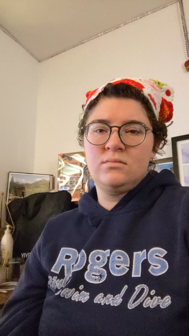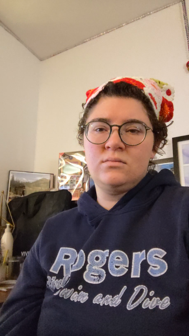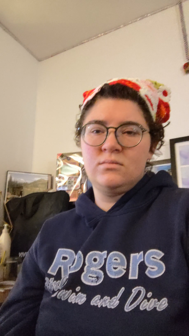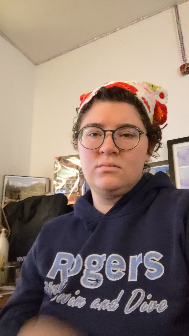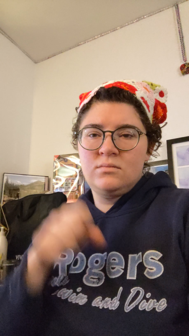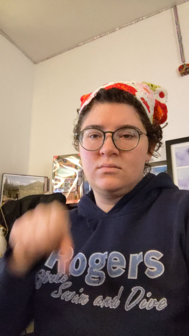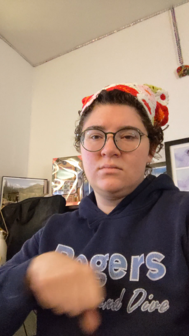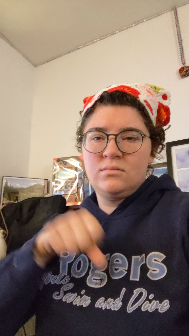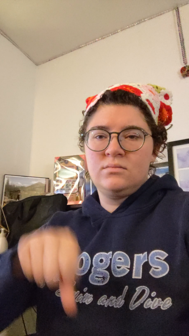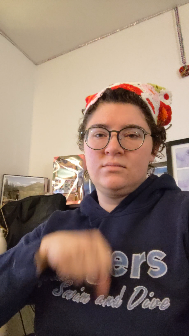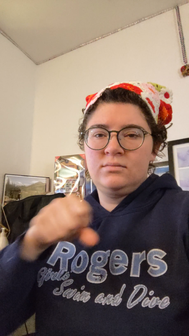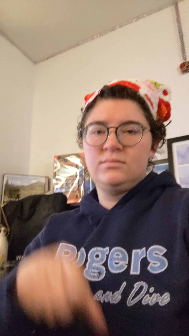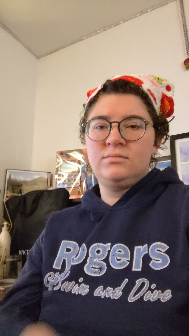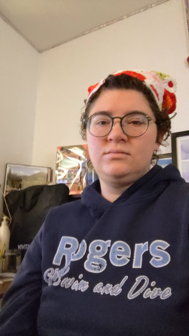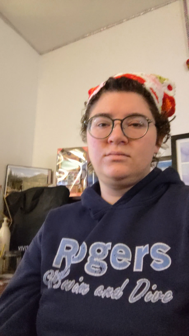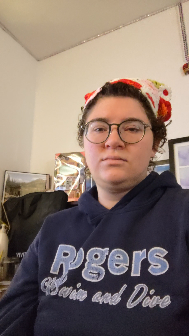bicycle